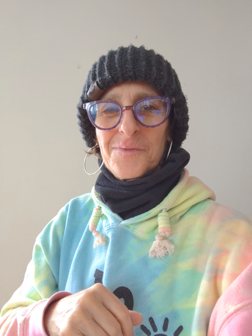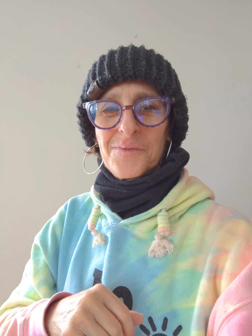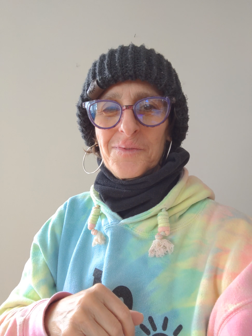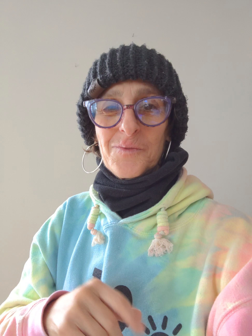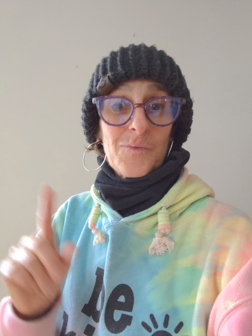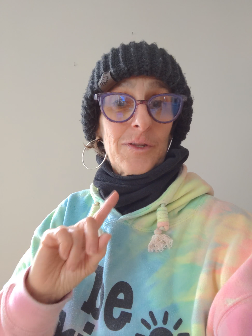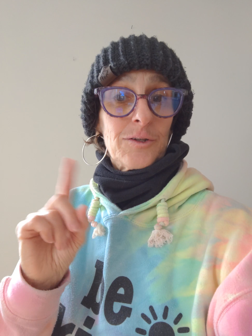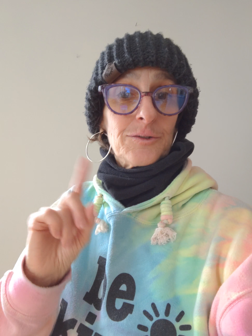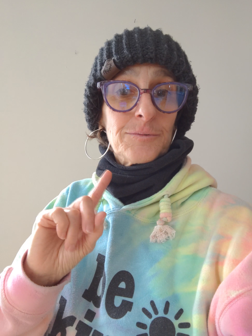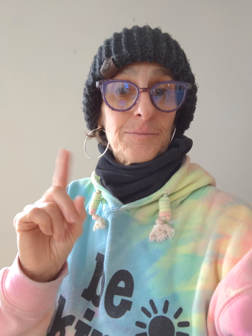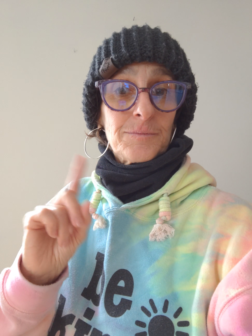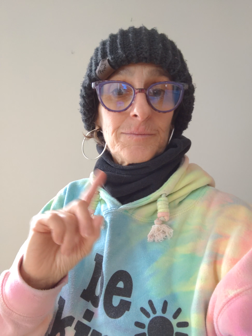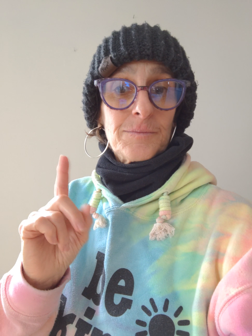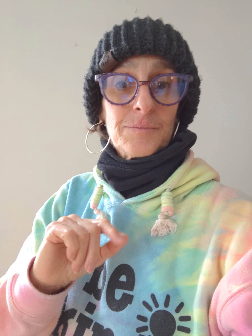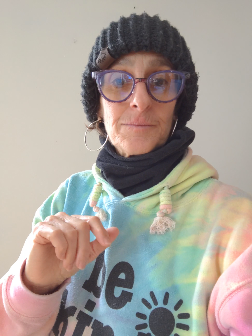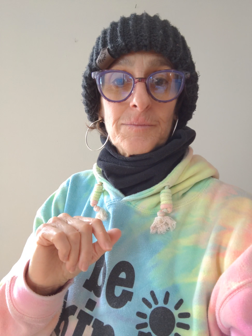where